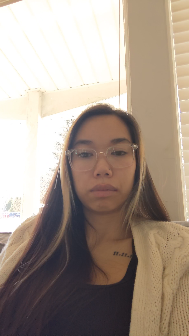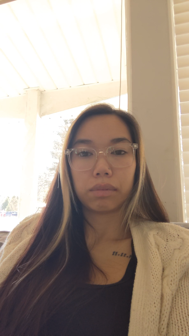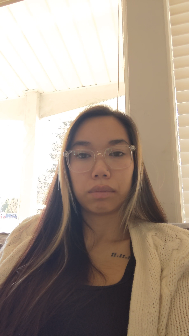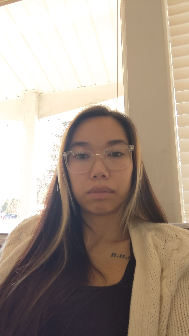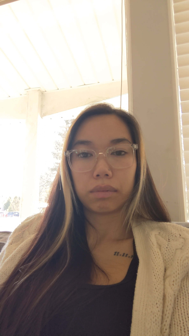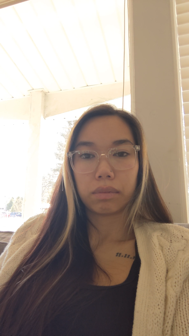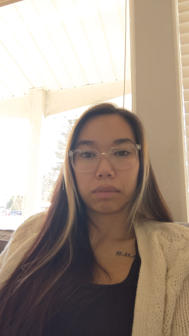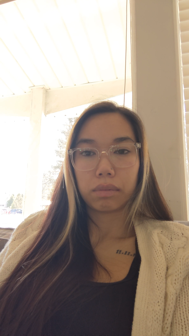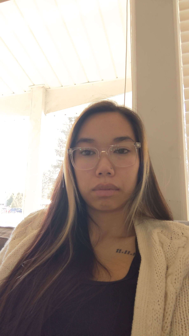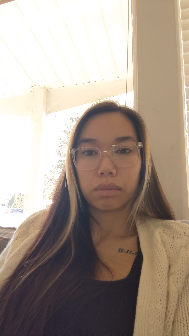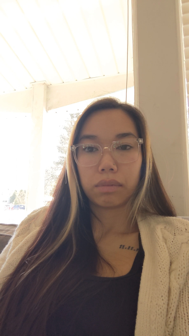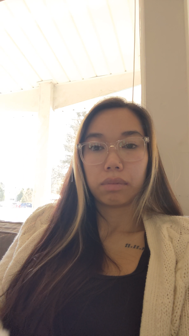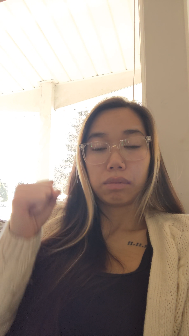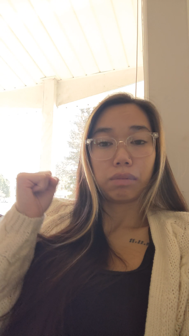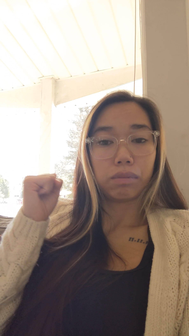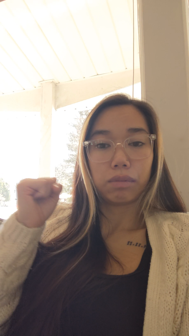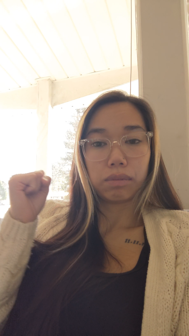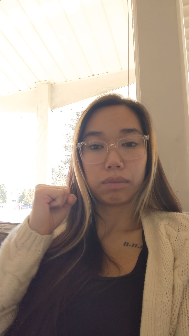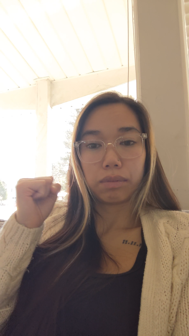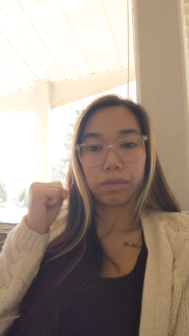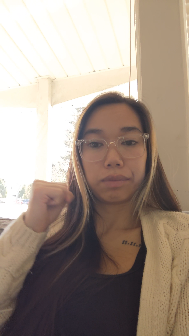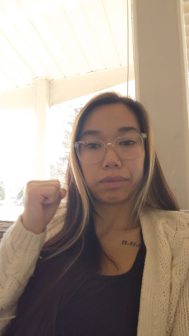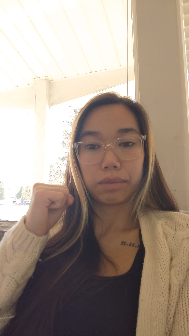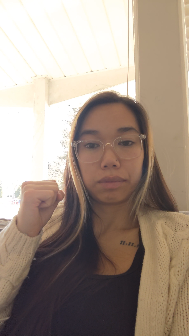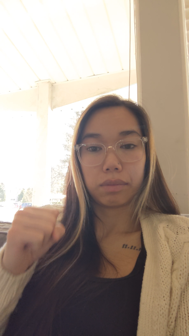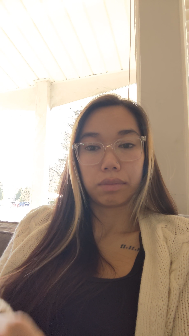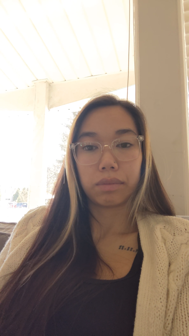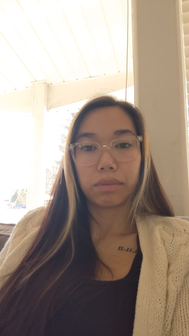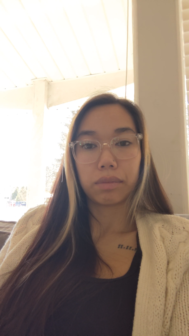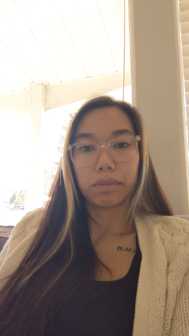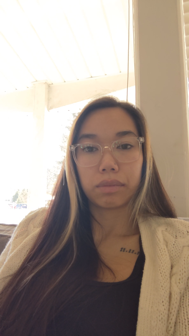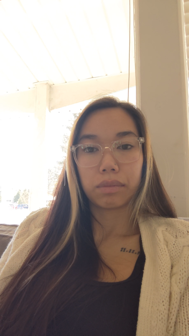cold